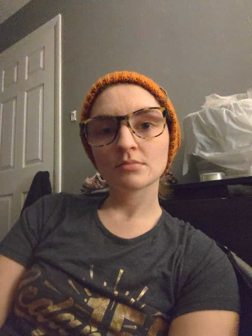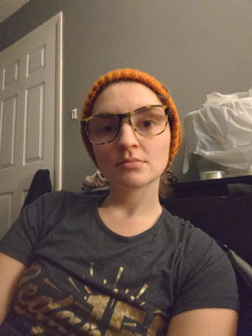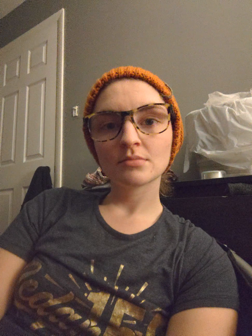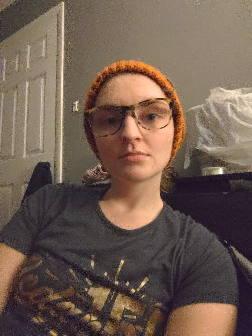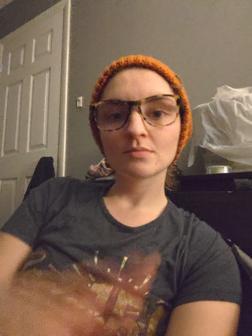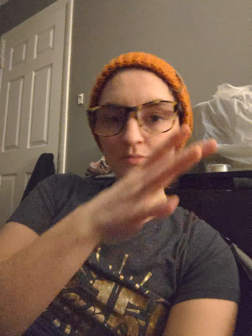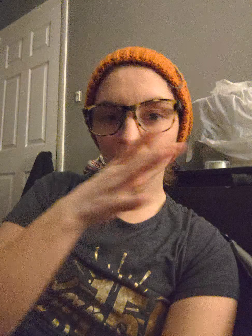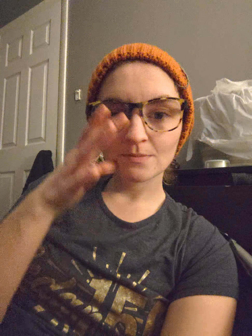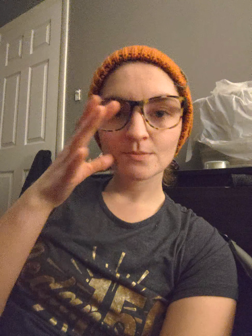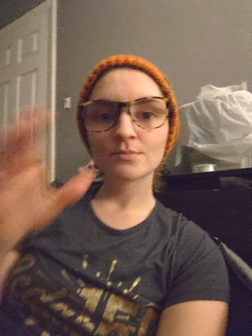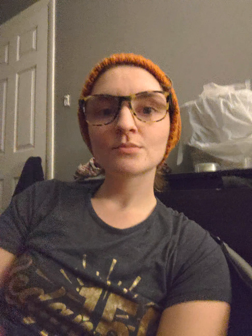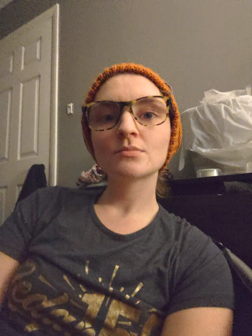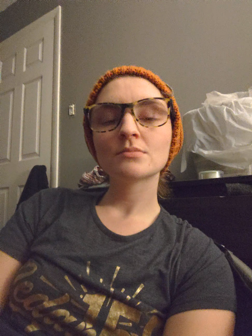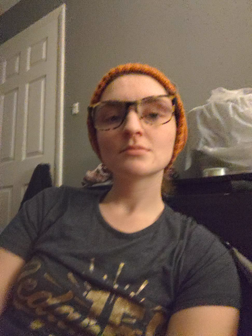farm